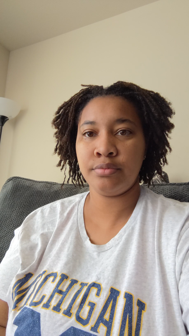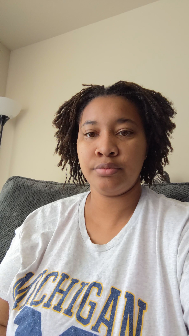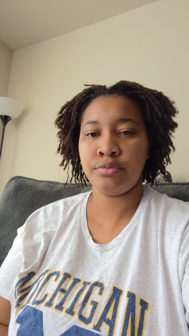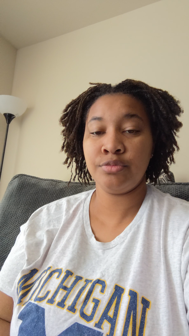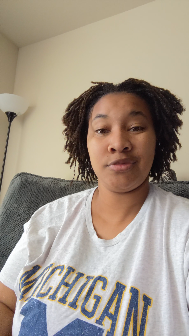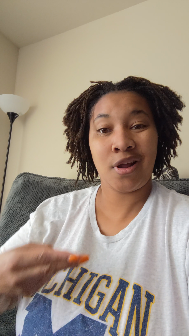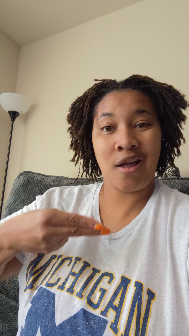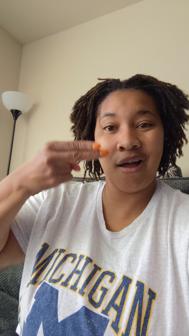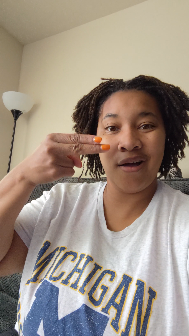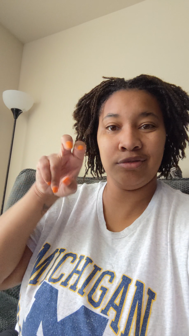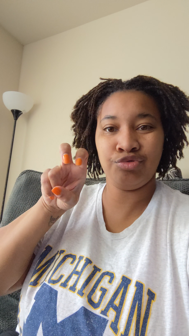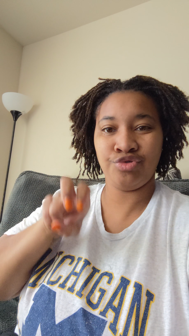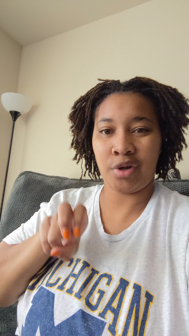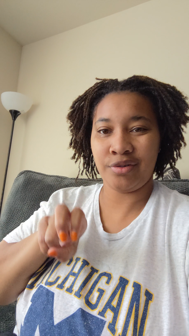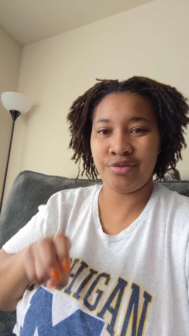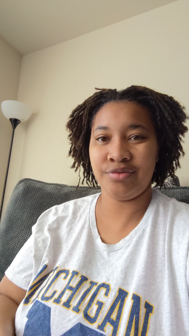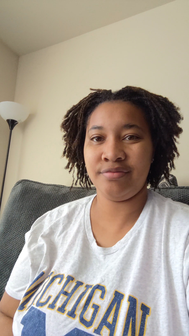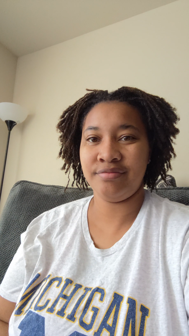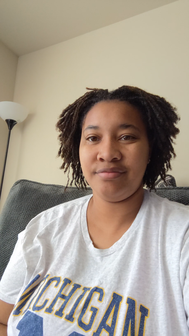high chair